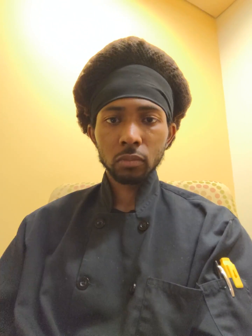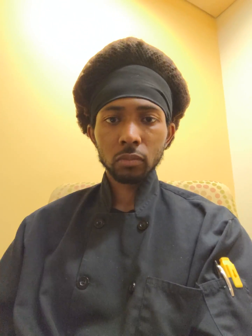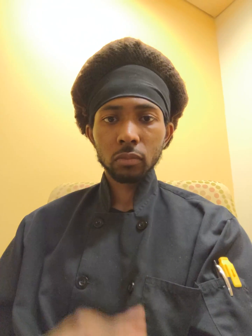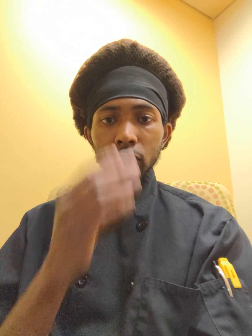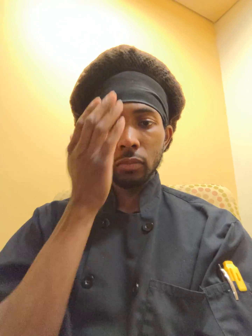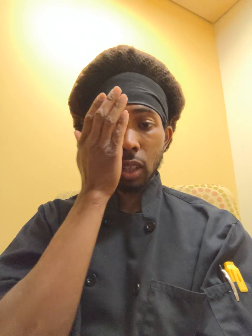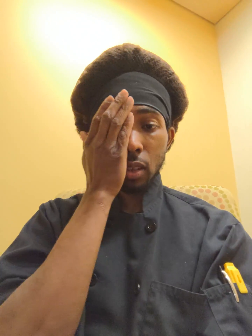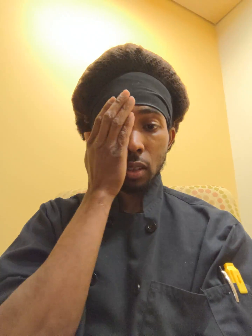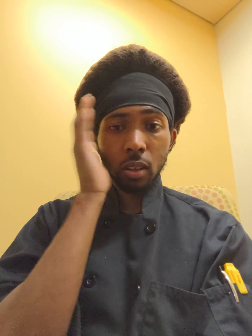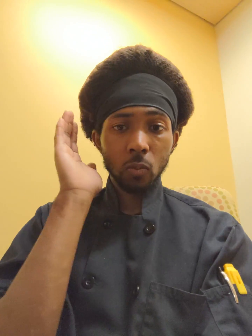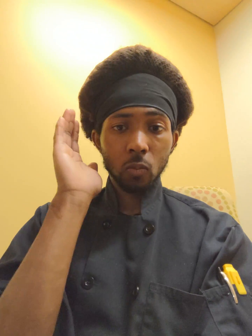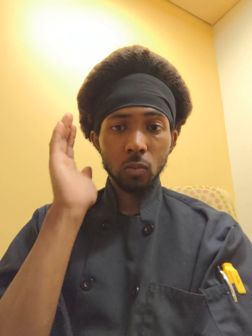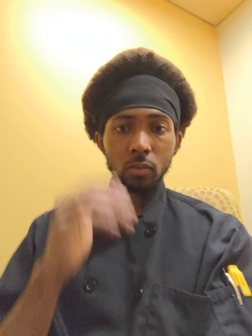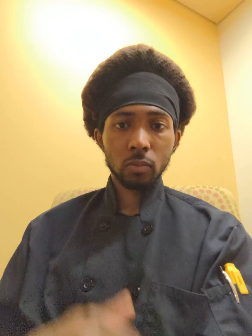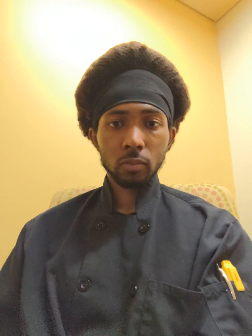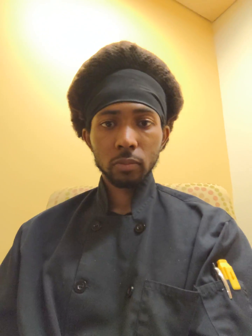peekaboo